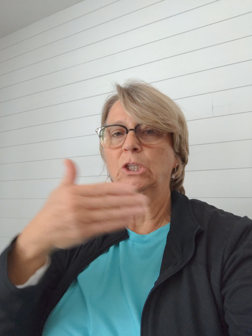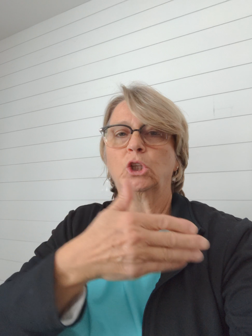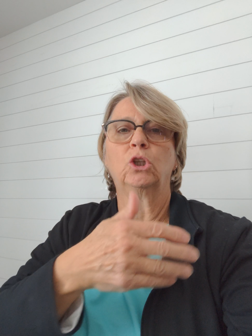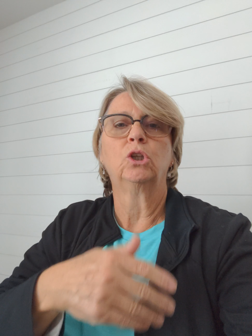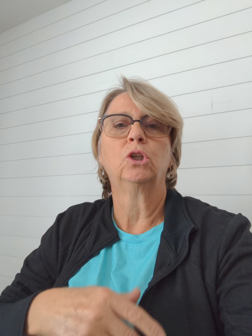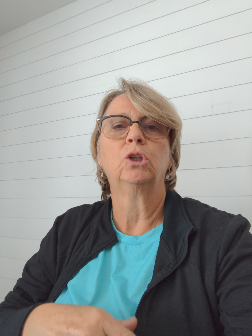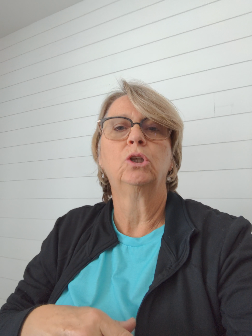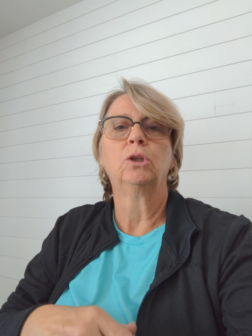fish